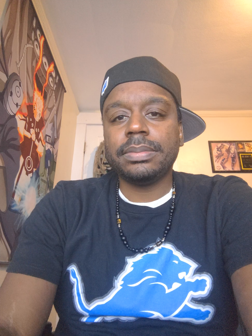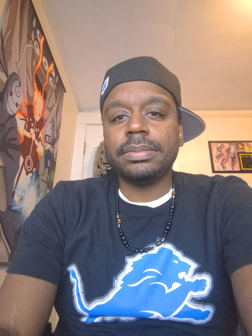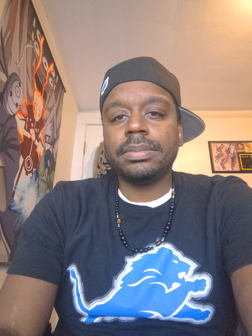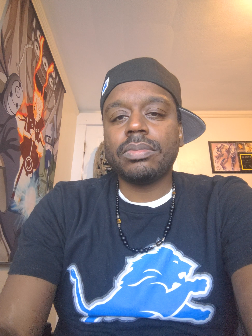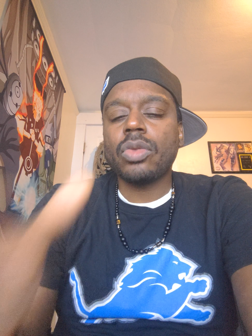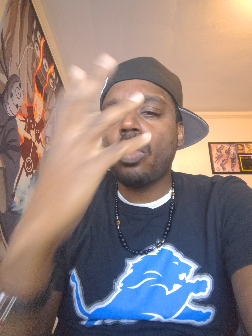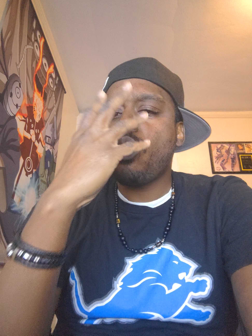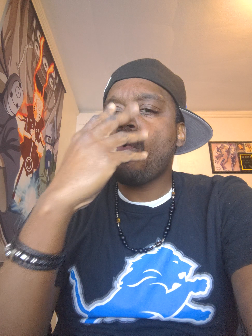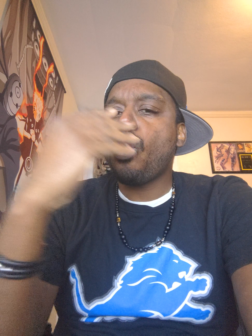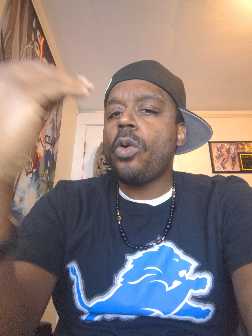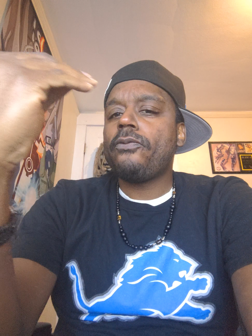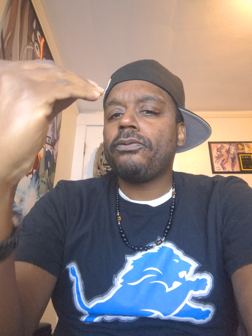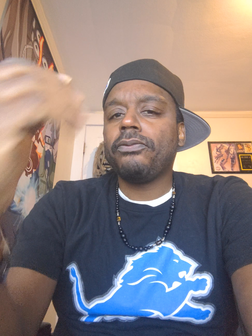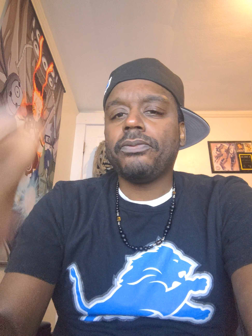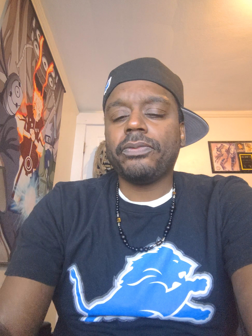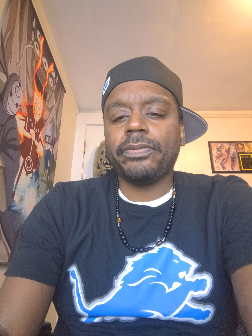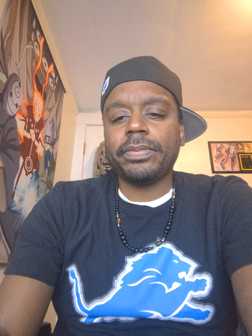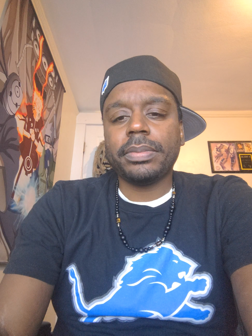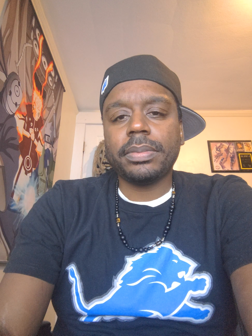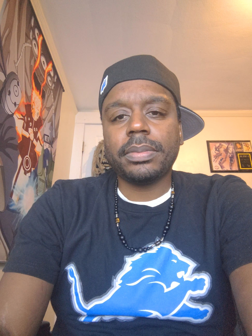wolf